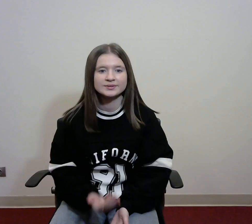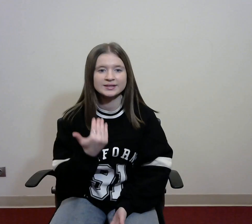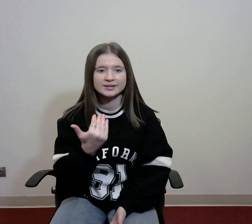siz